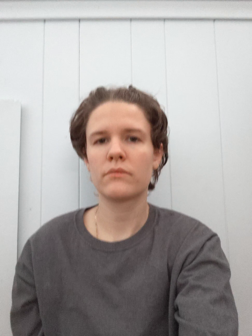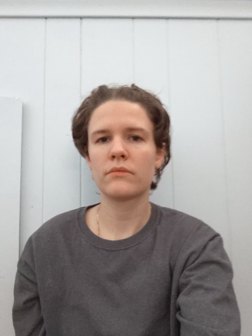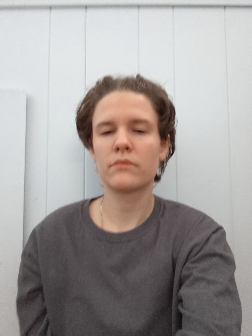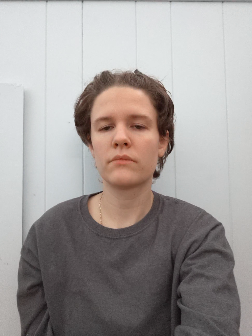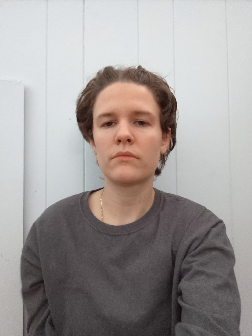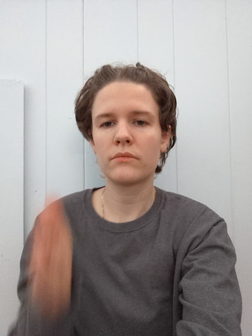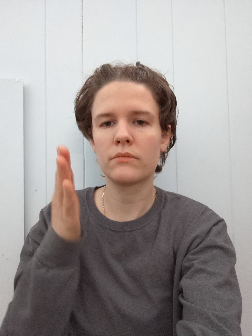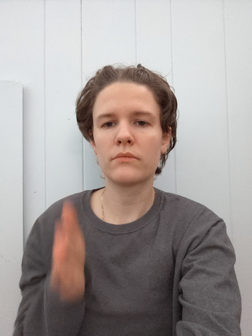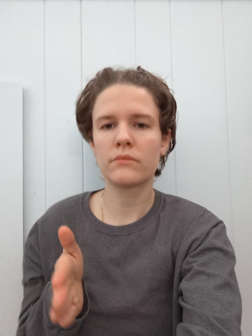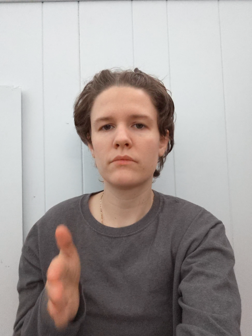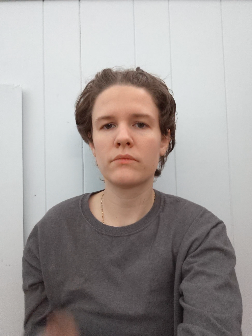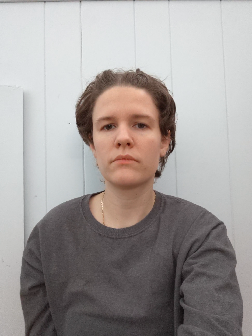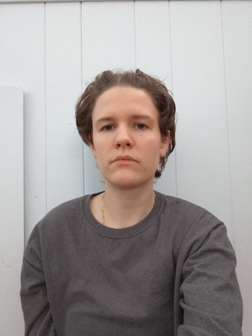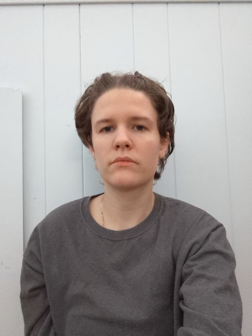person